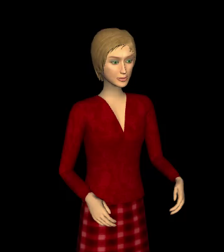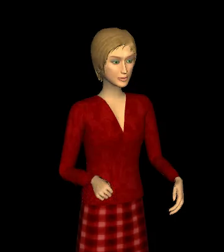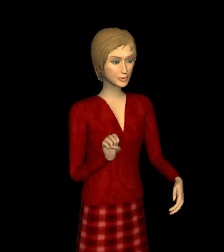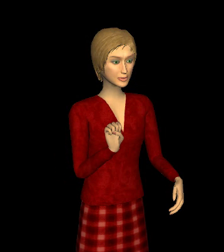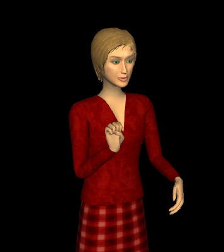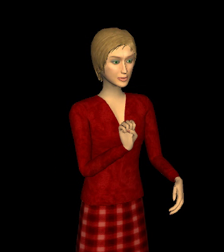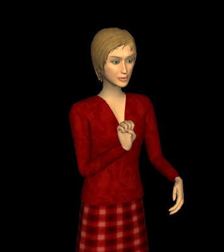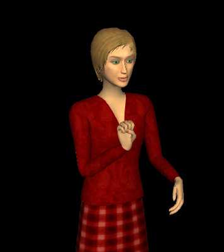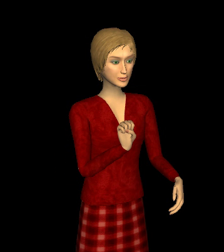أخت